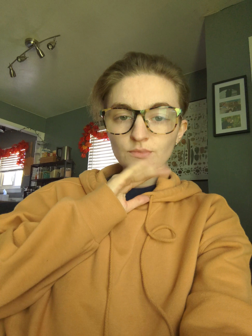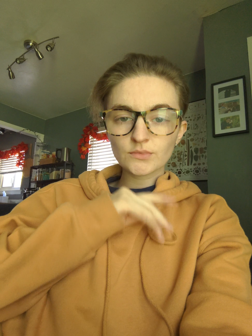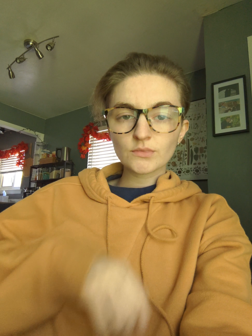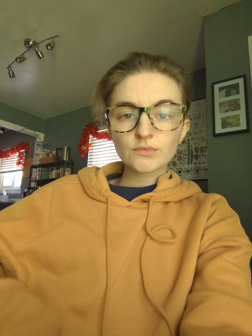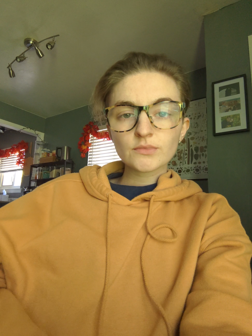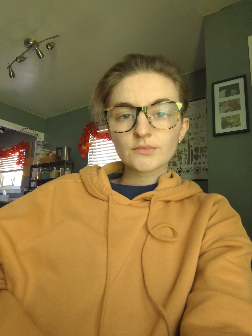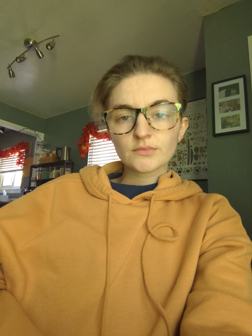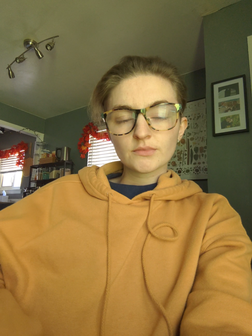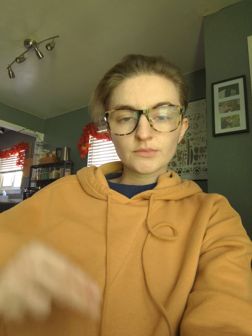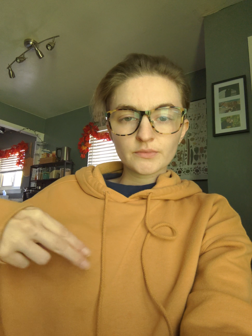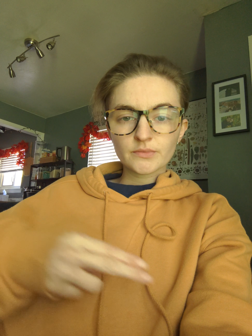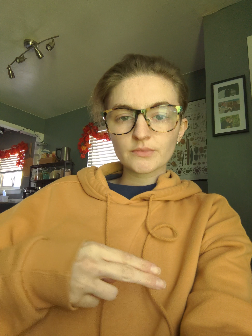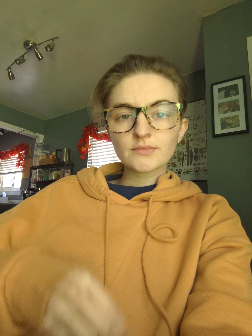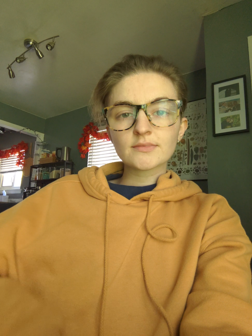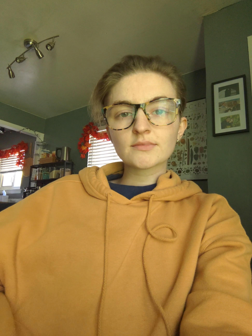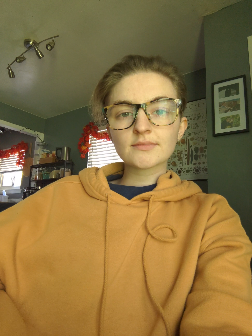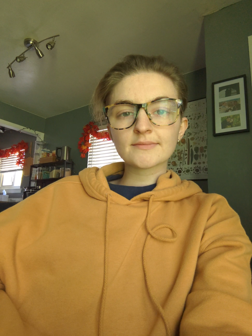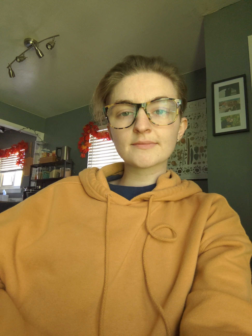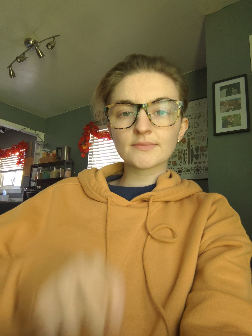belt